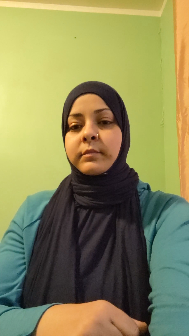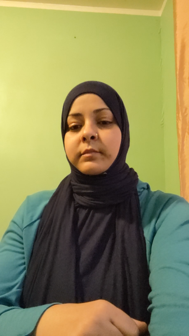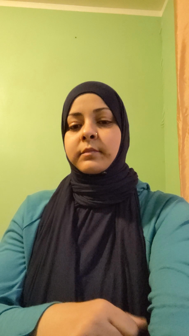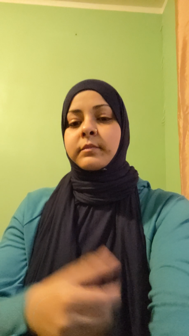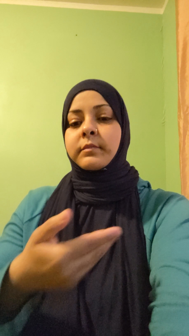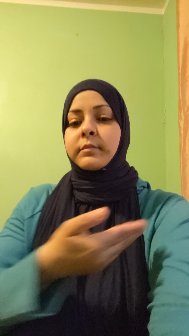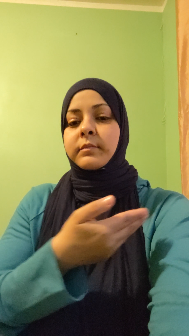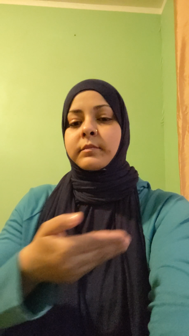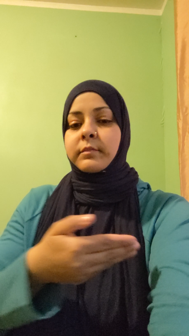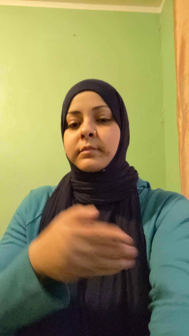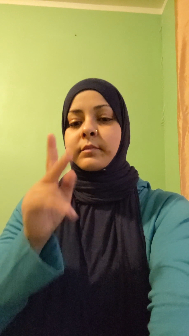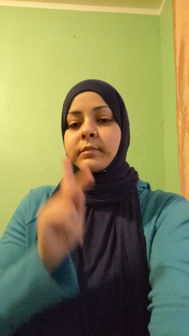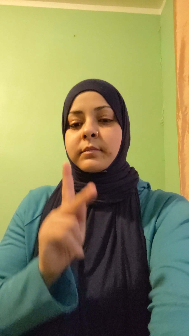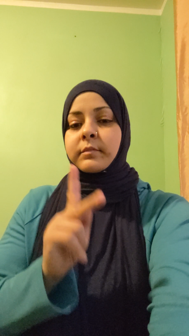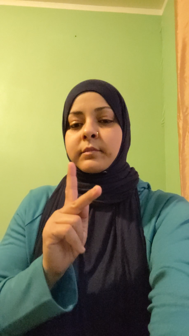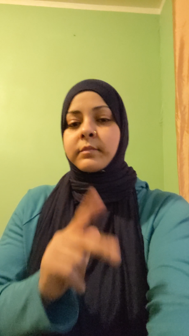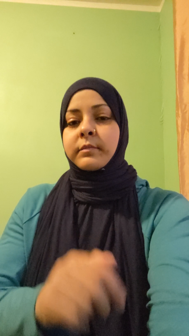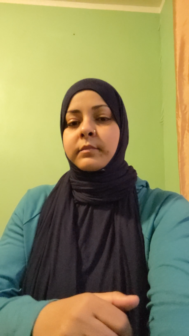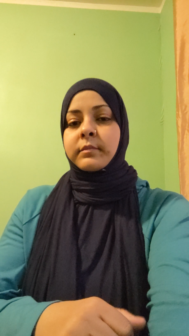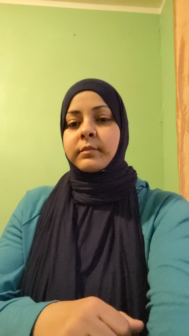babysitter